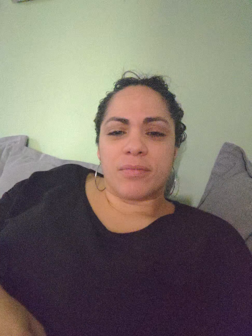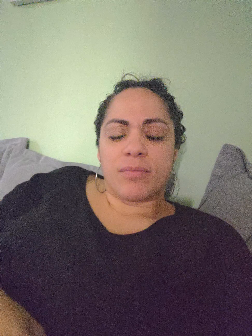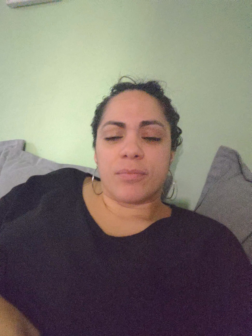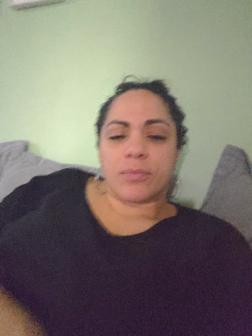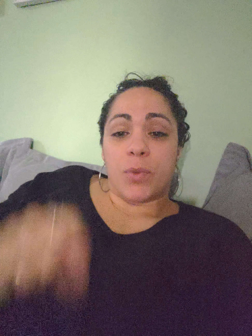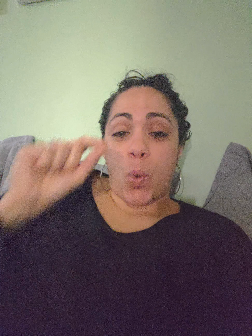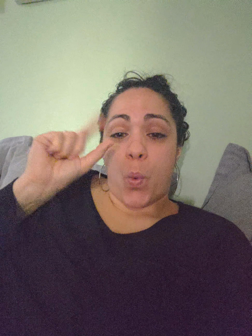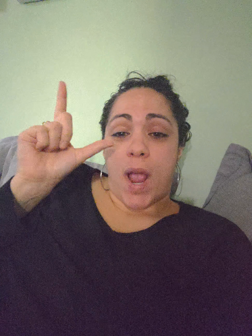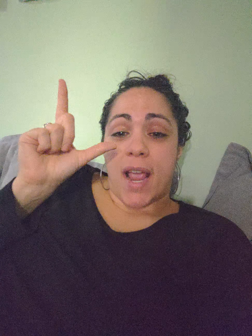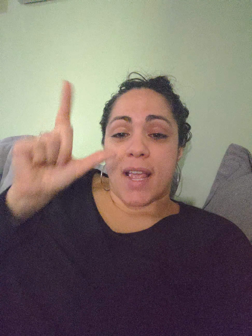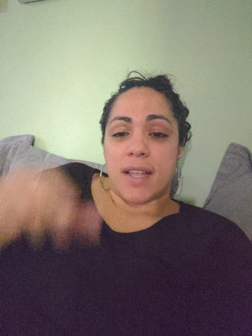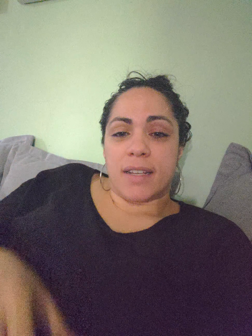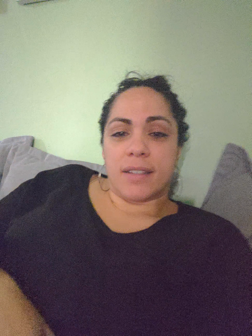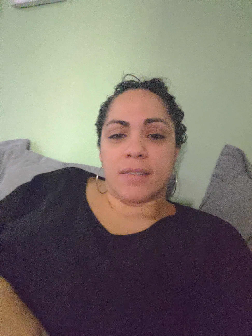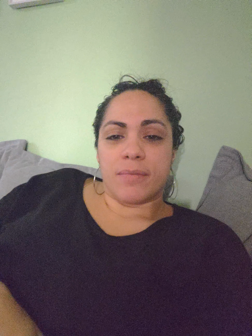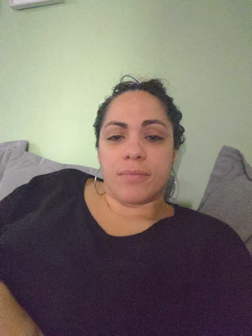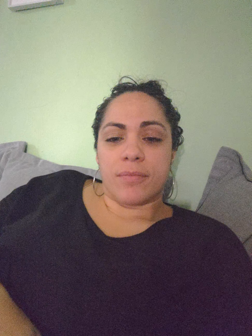wake